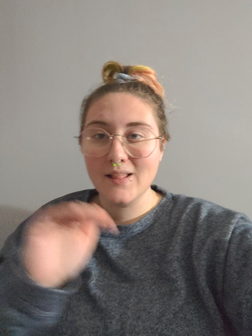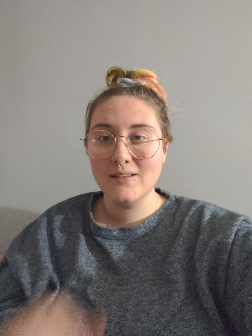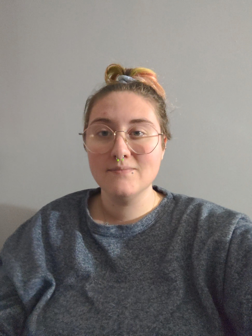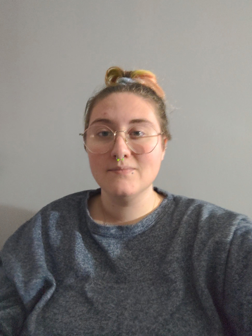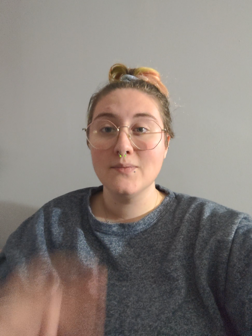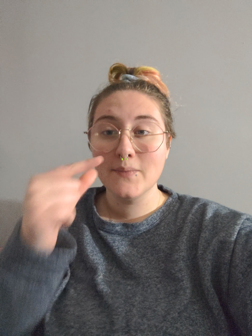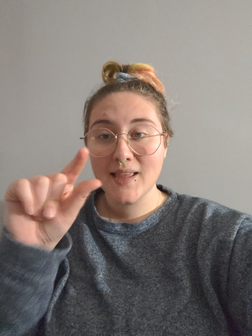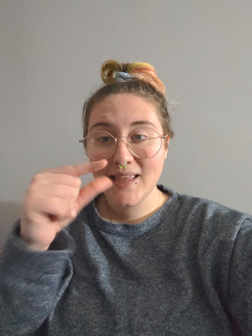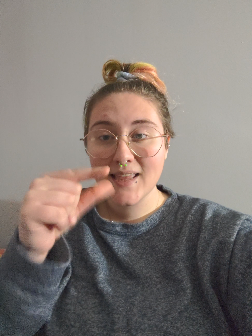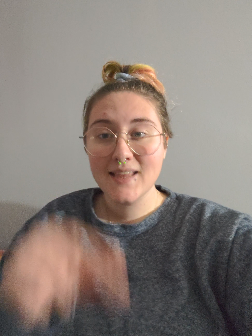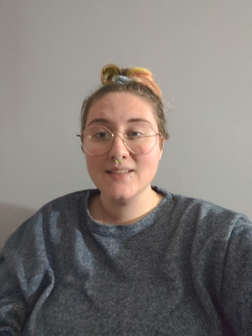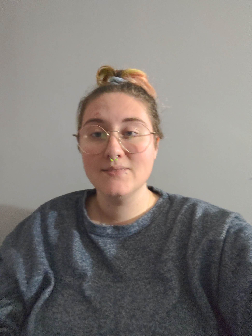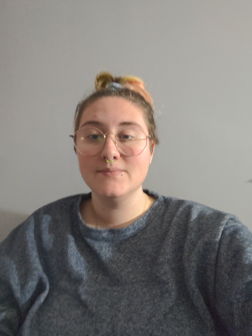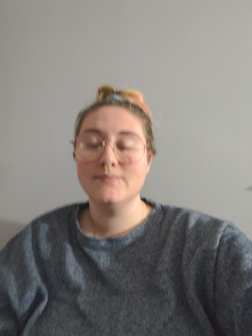green